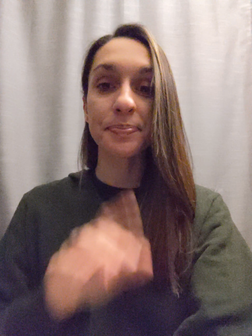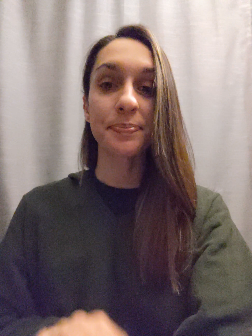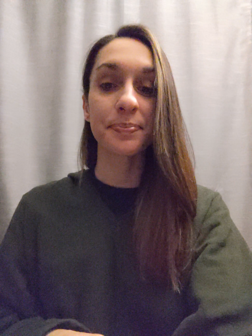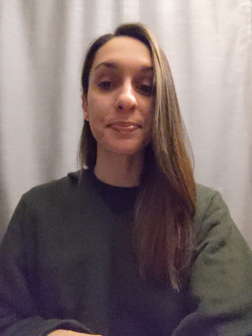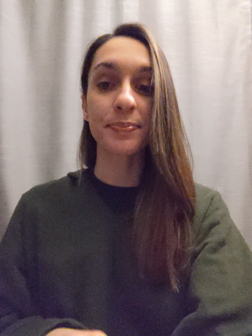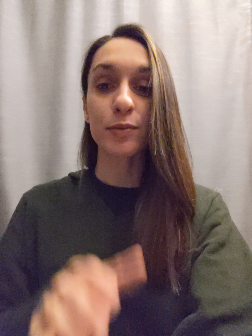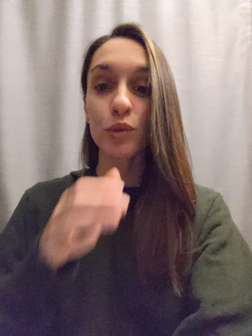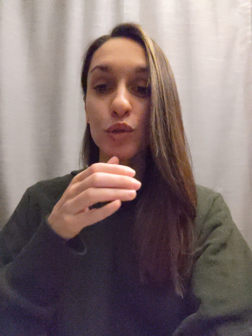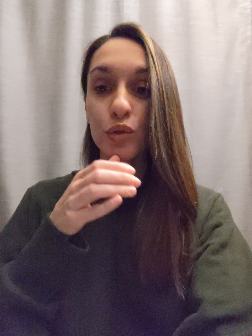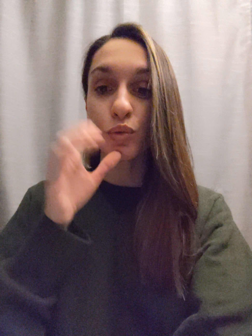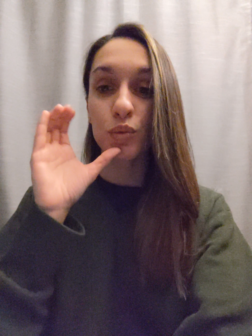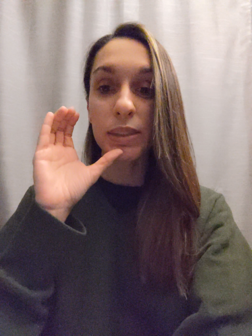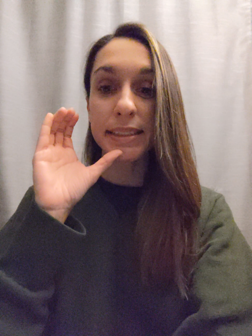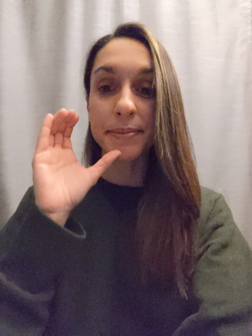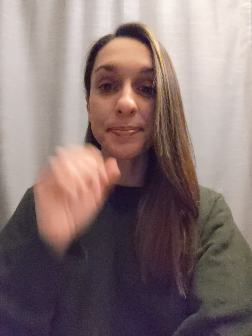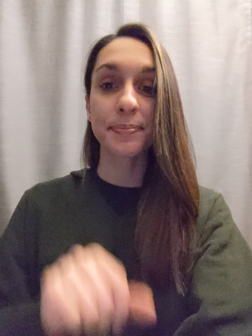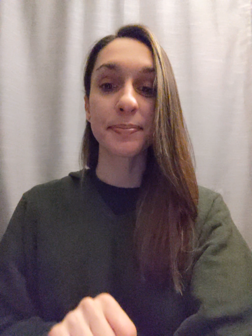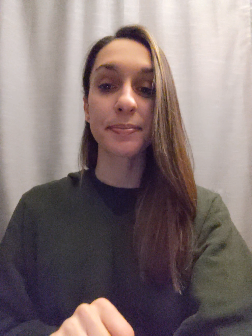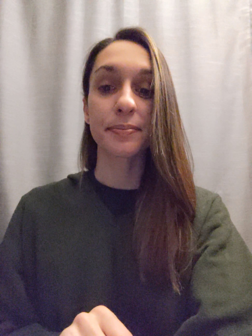drink